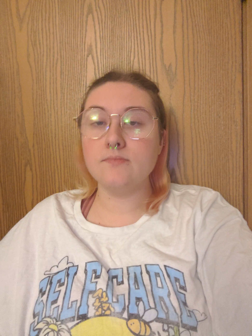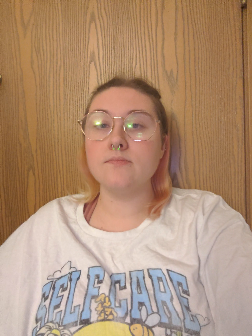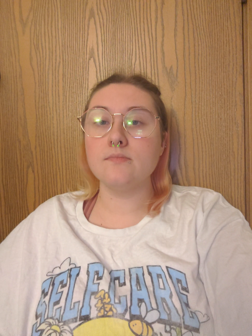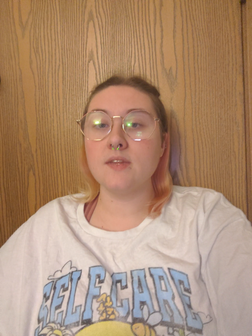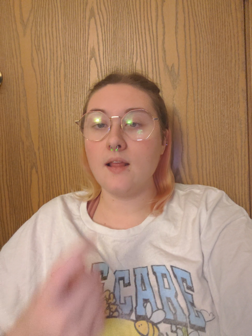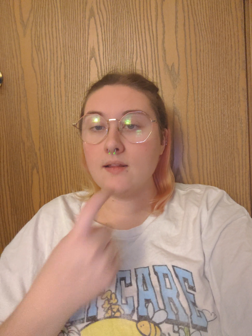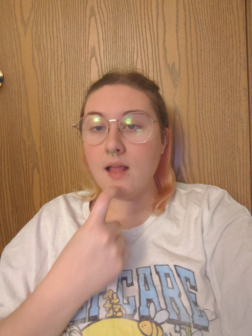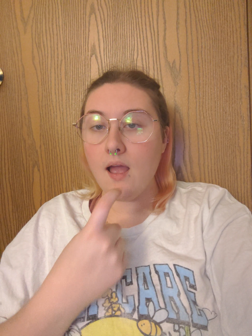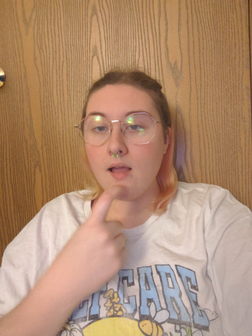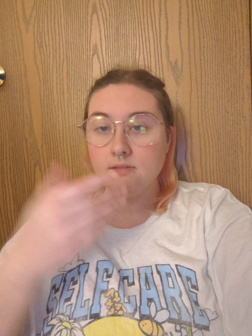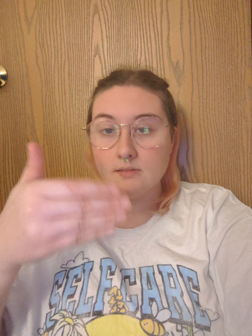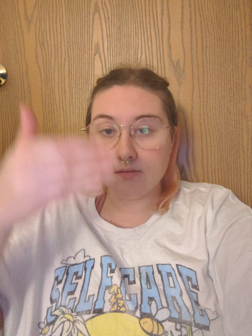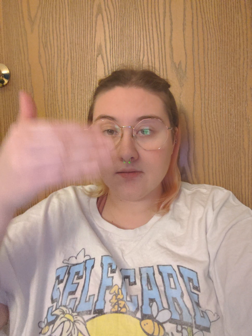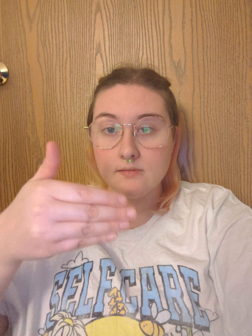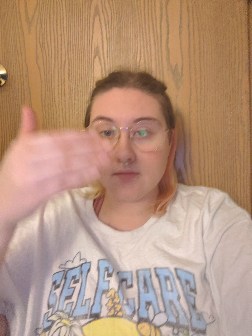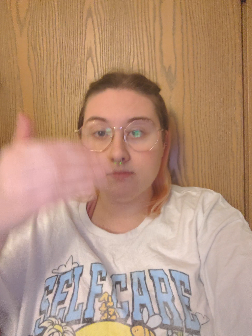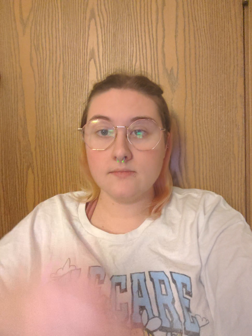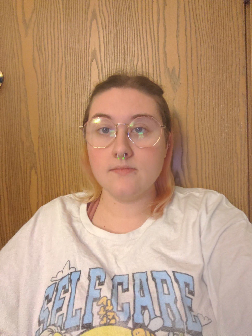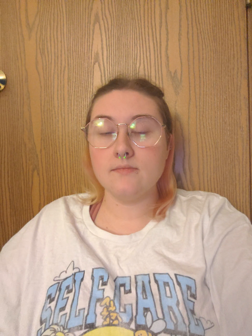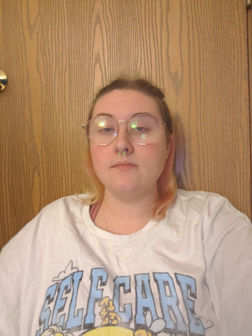window